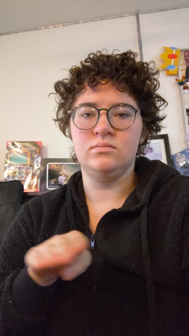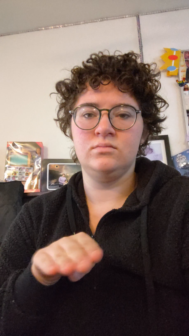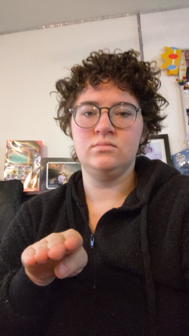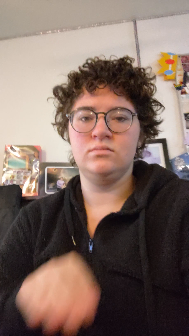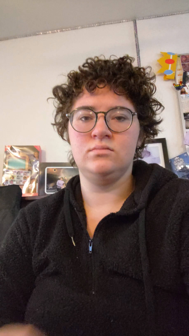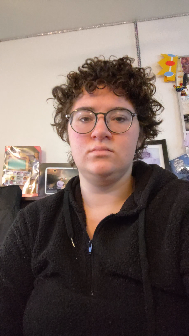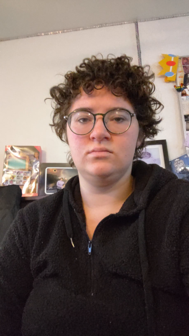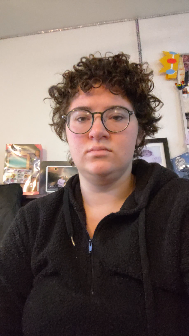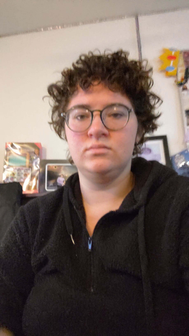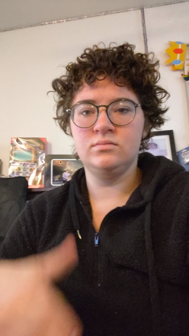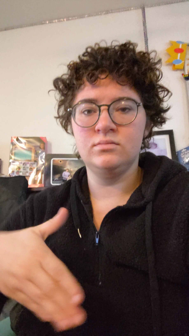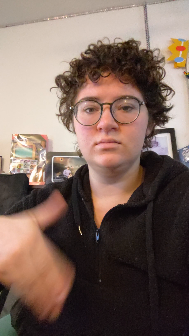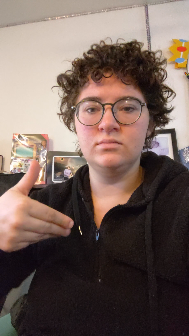pants